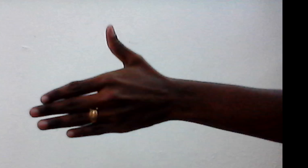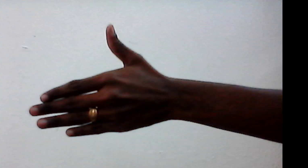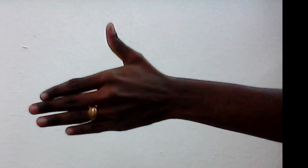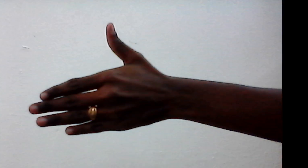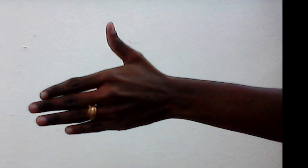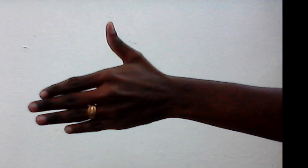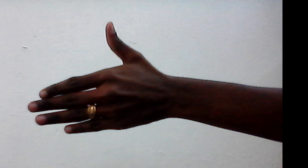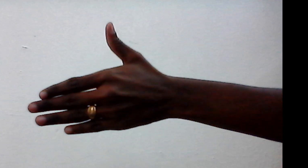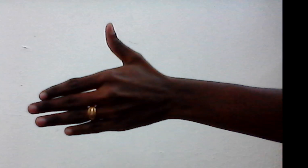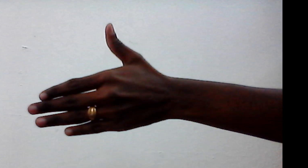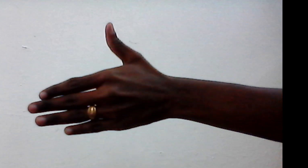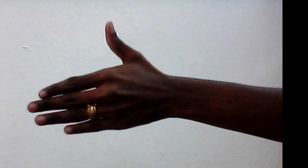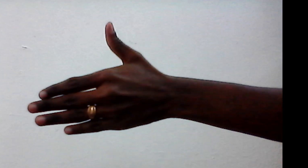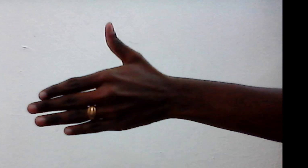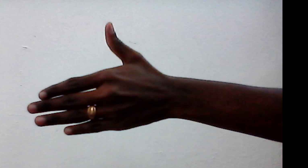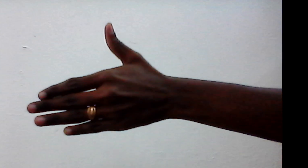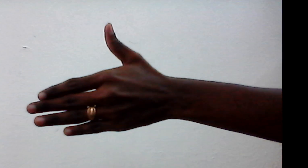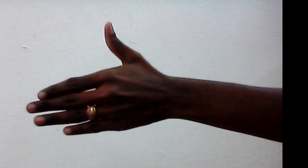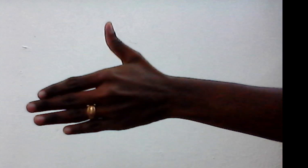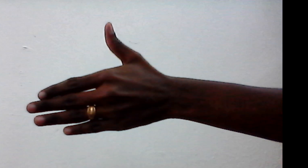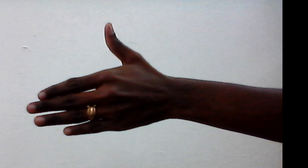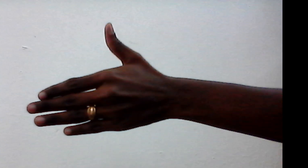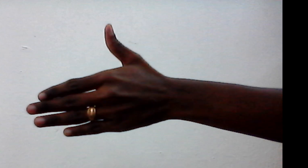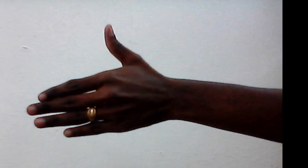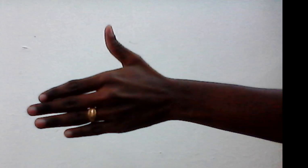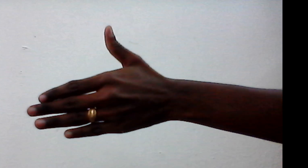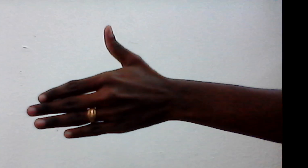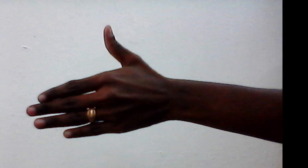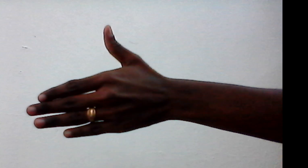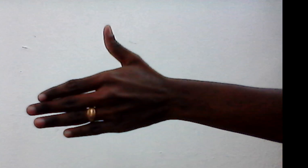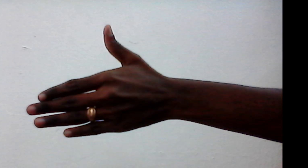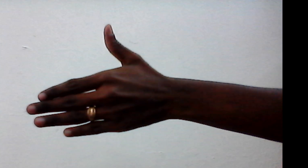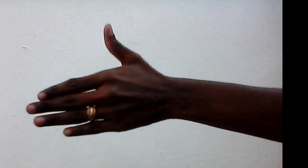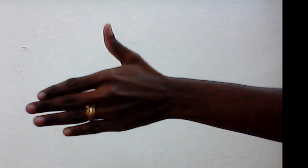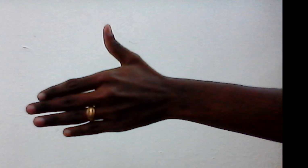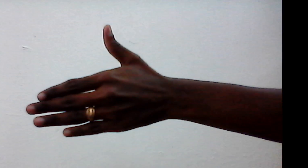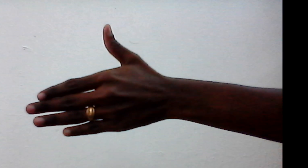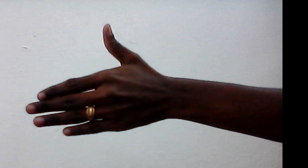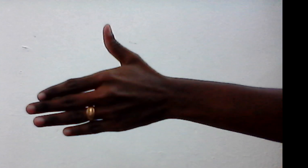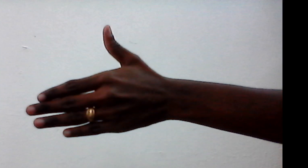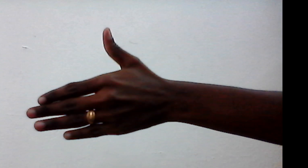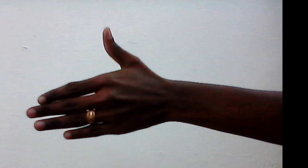ആ